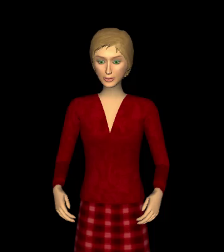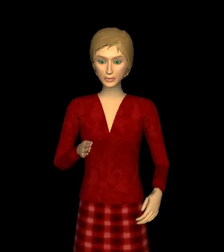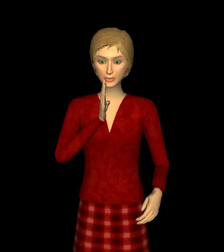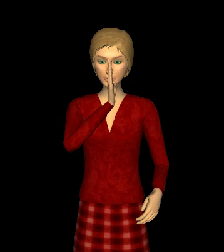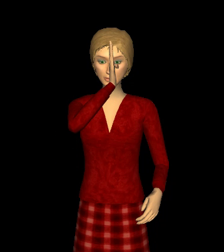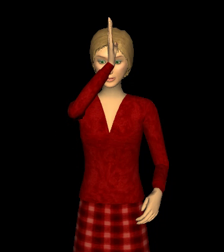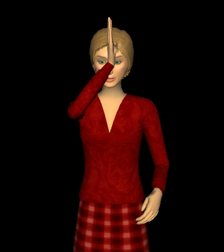منتصف الليل